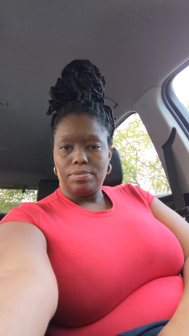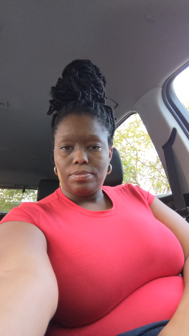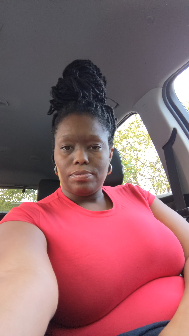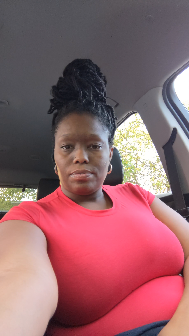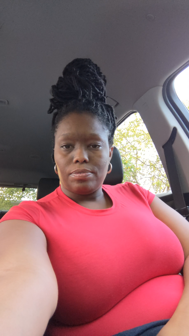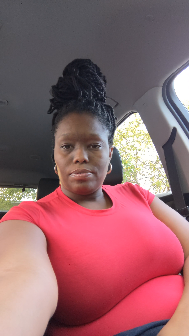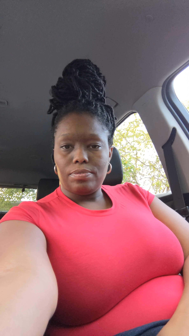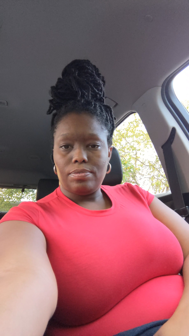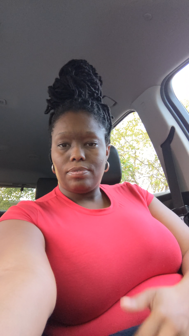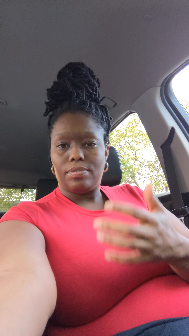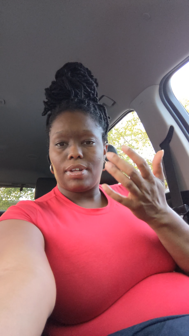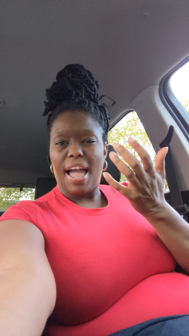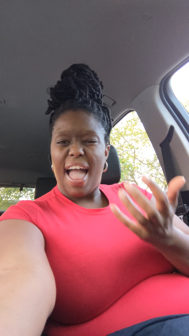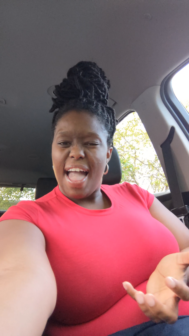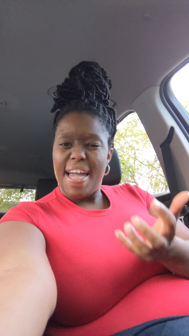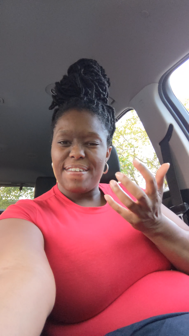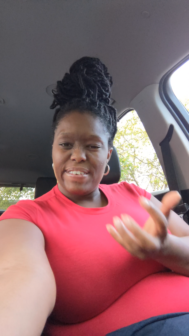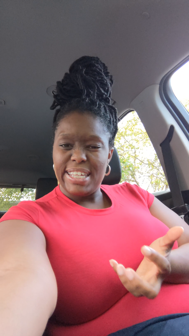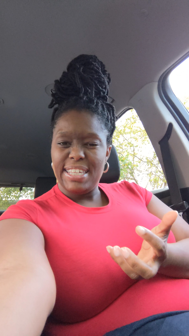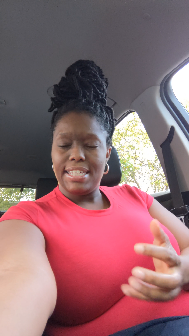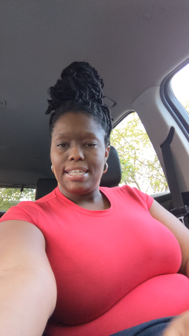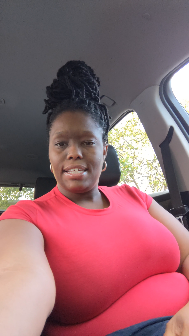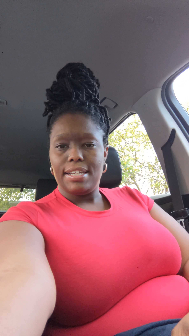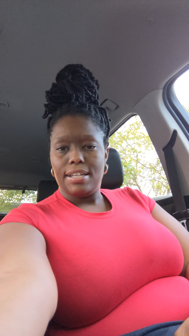heavy